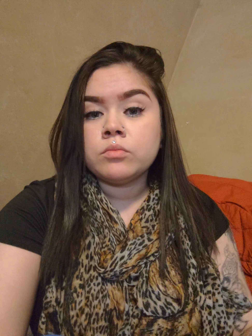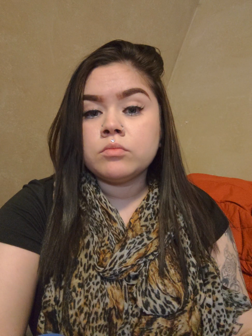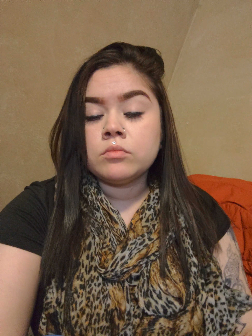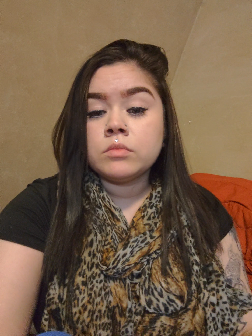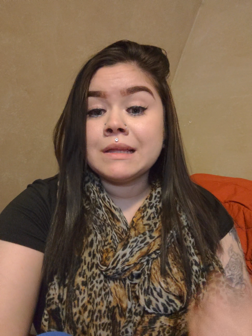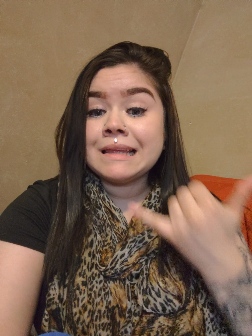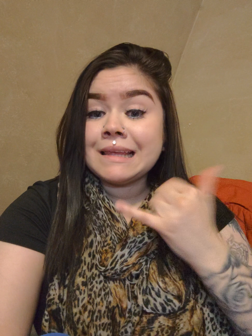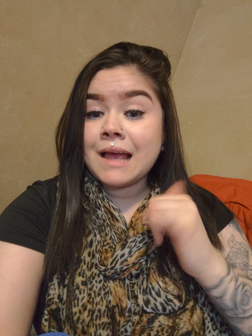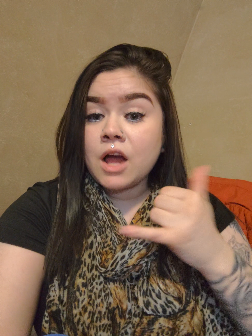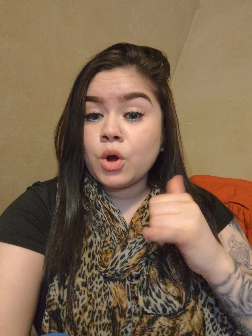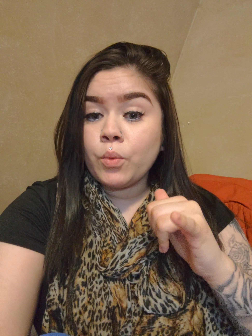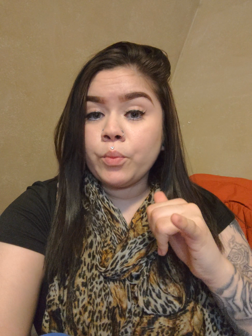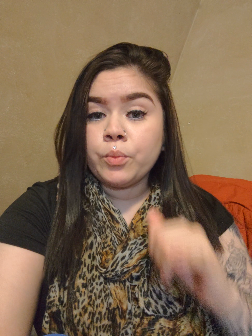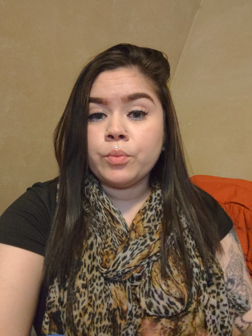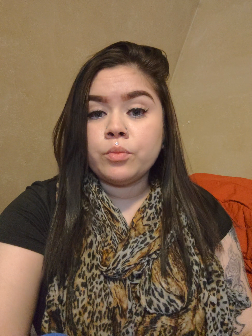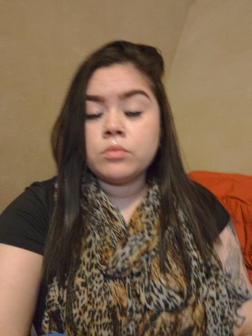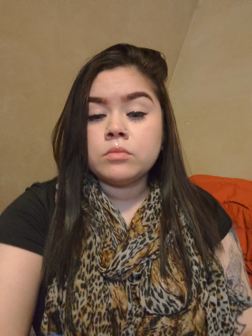yellow